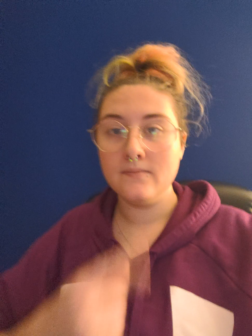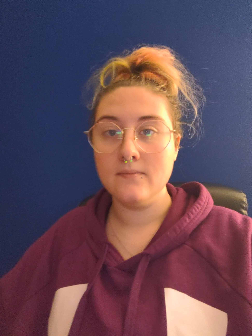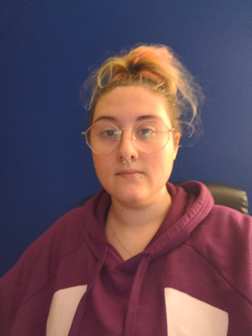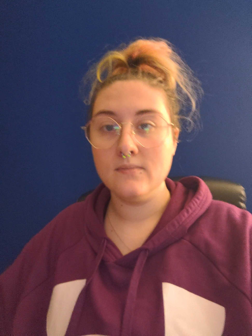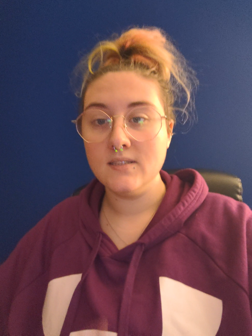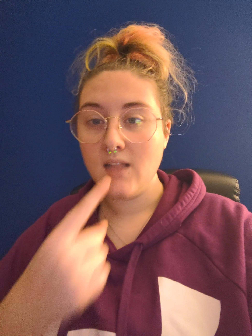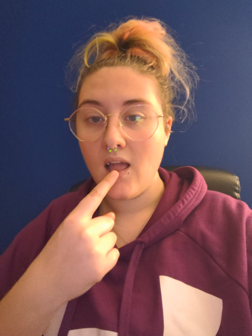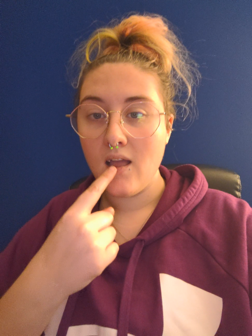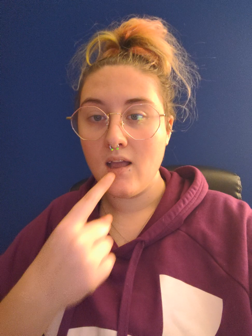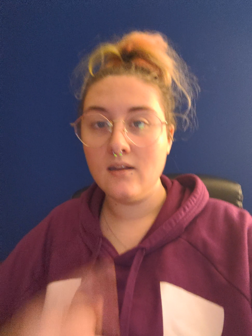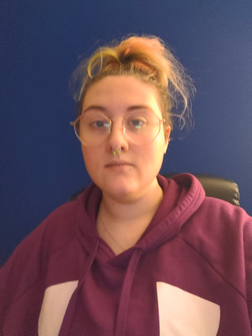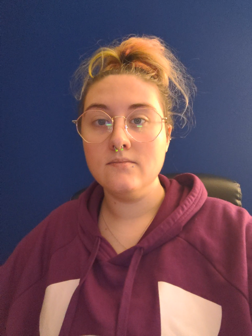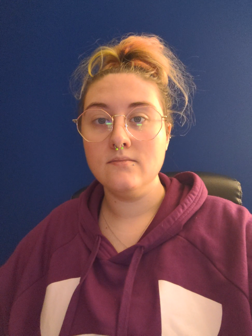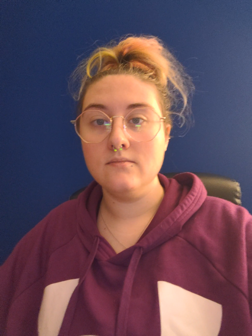tongue